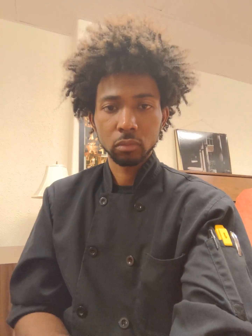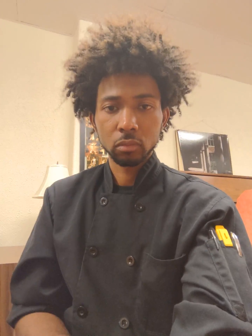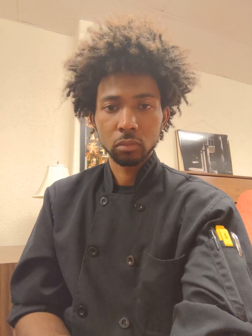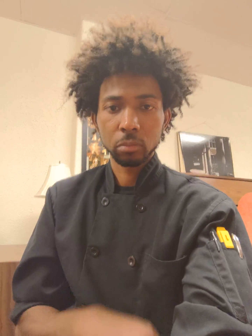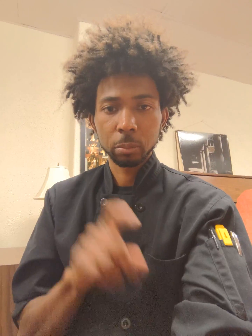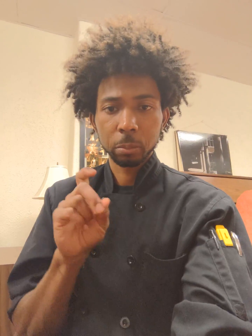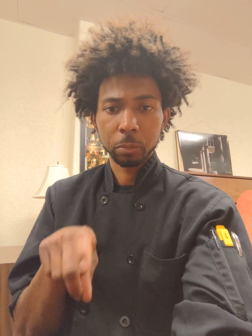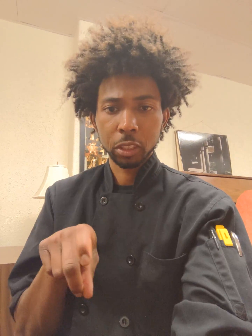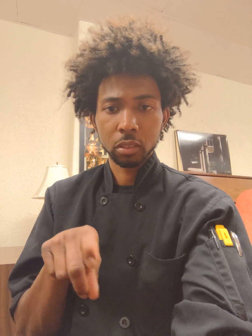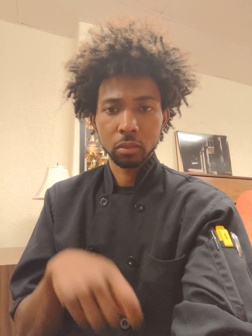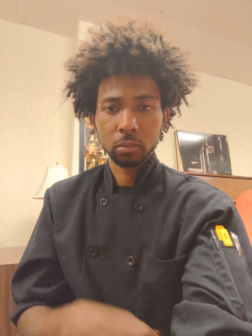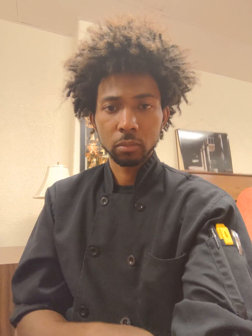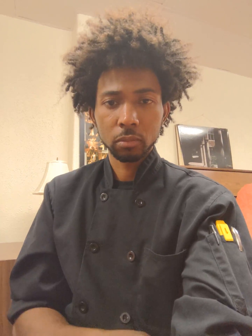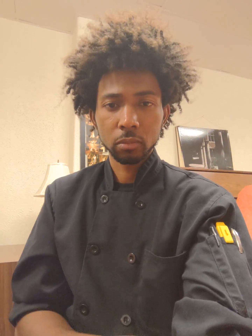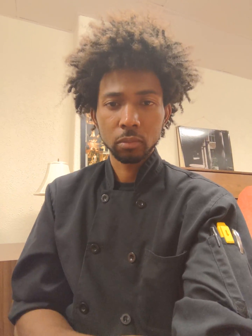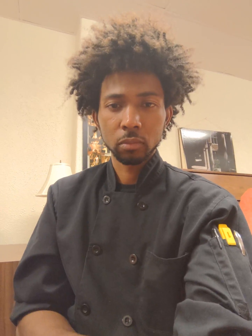must